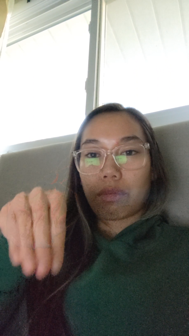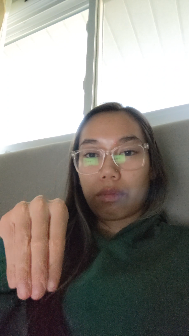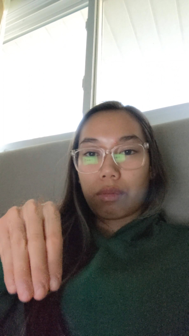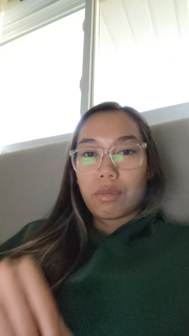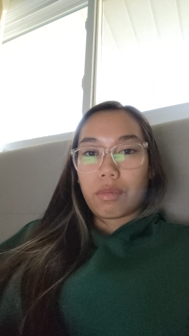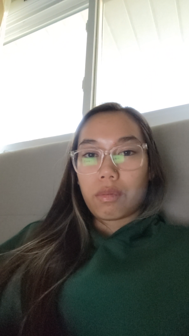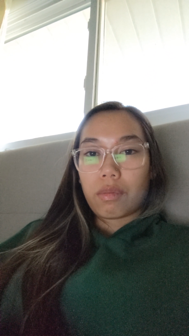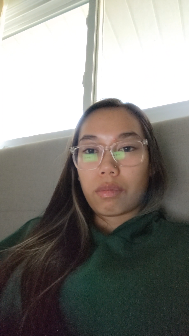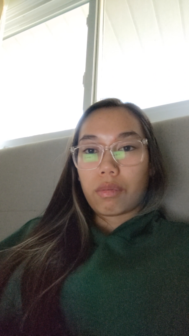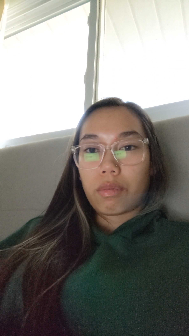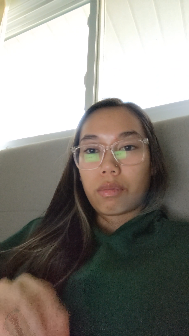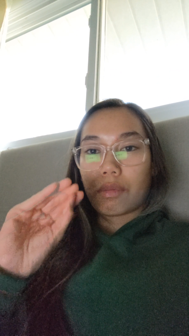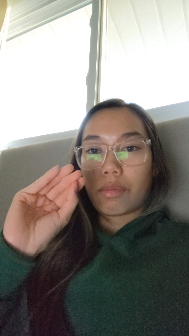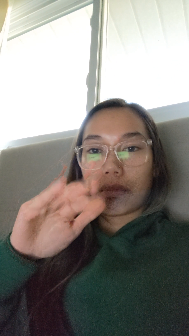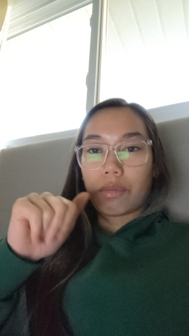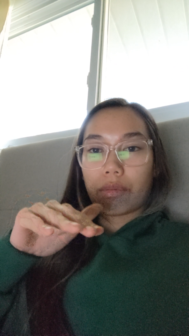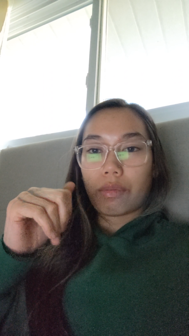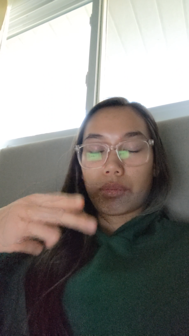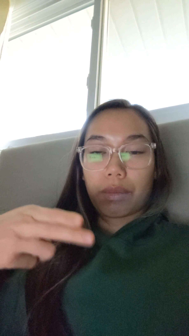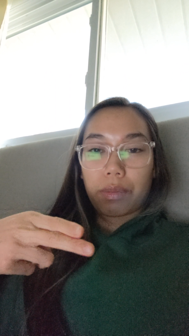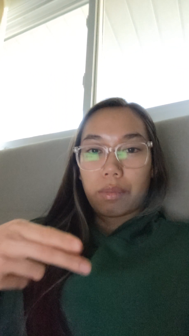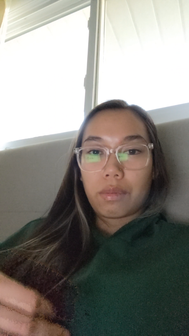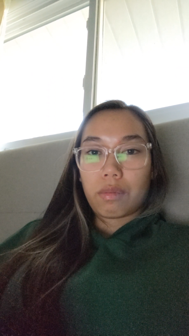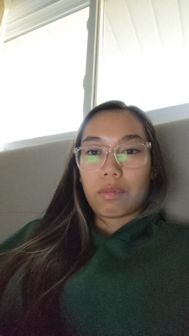pet's name